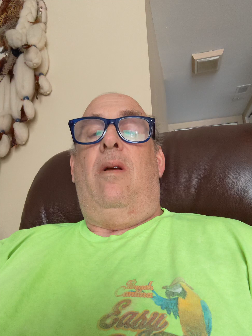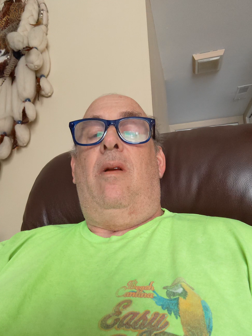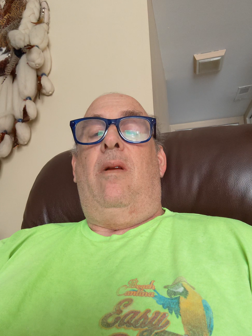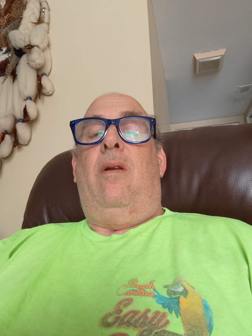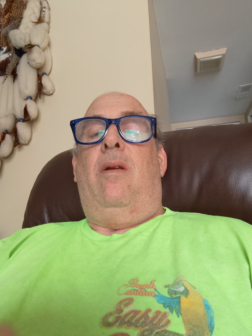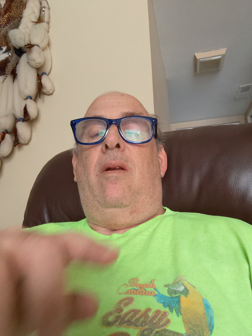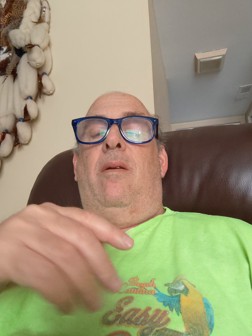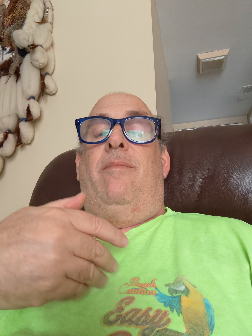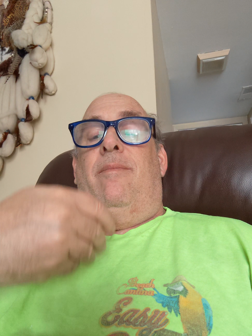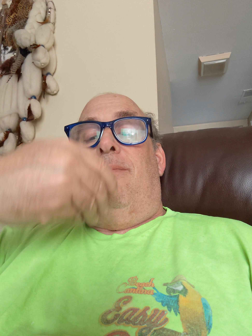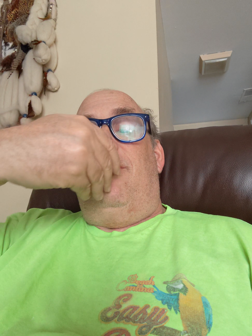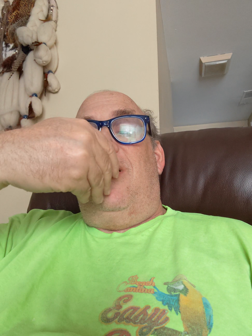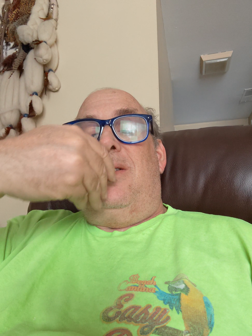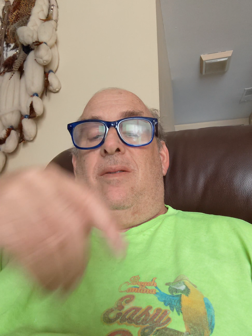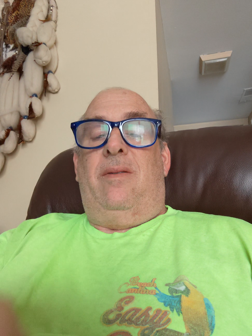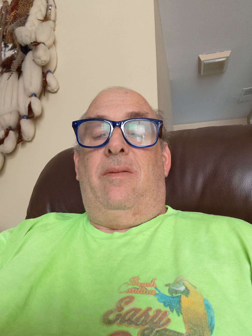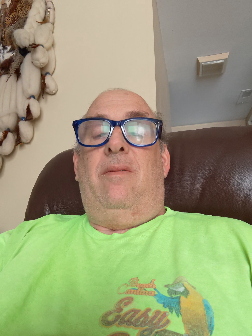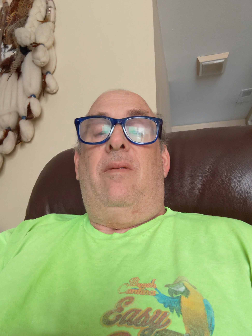pizza